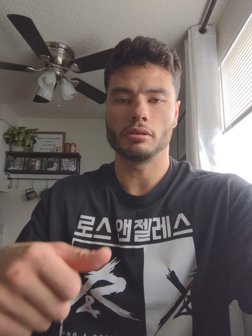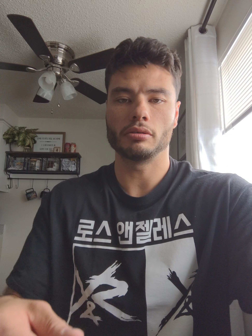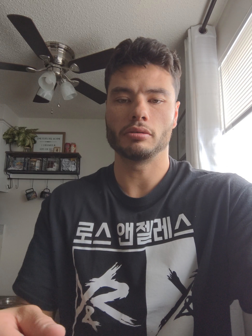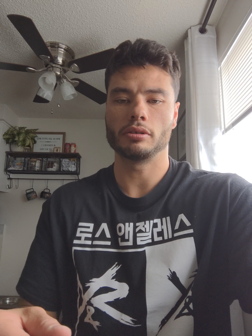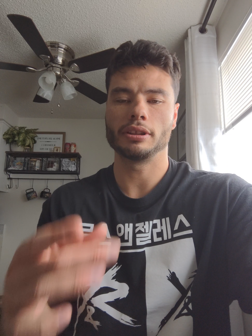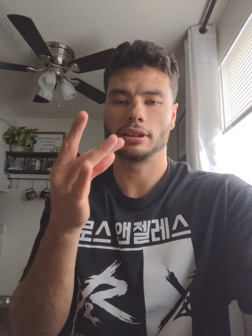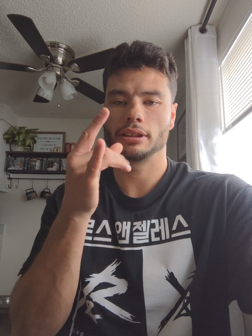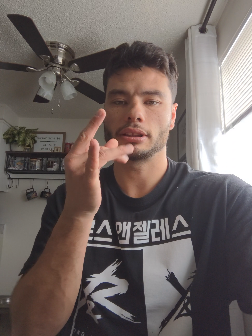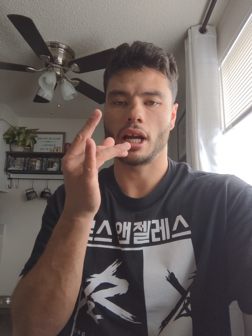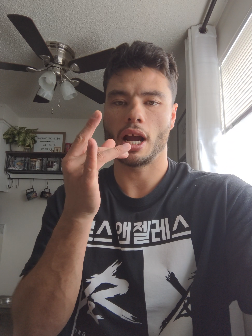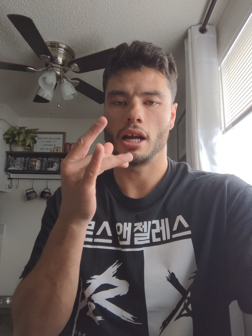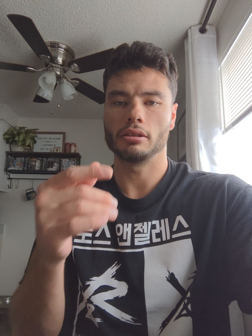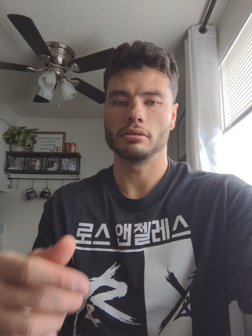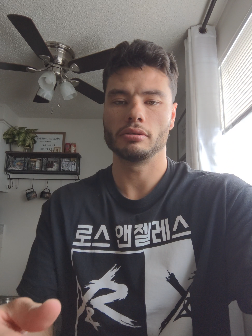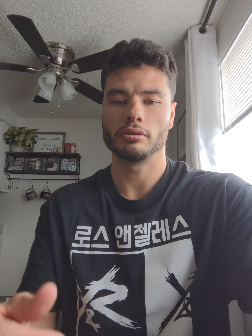snack